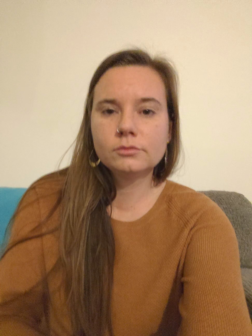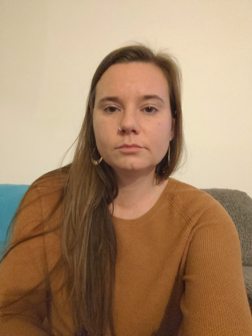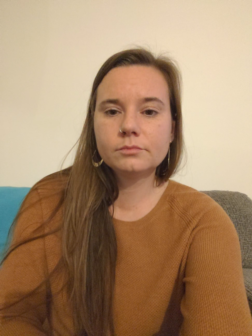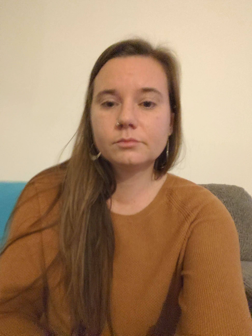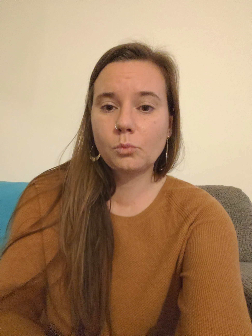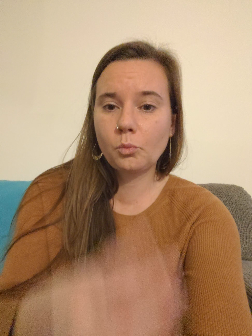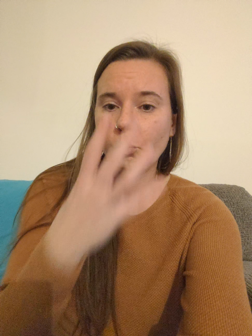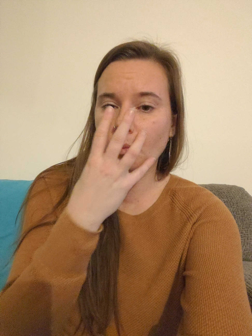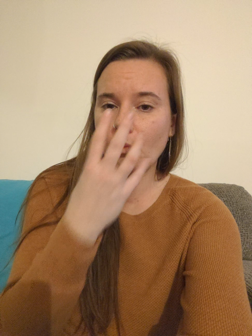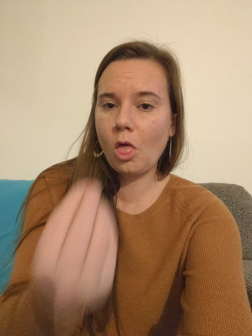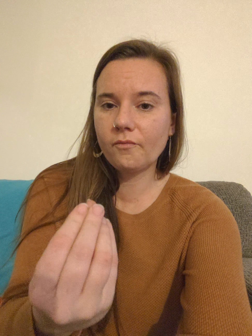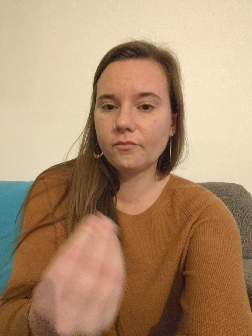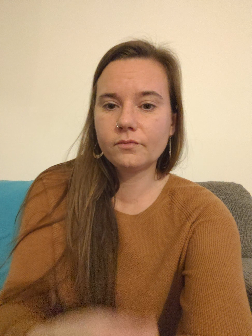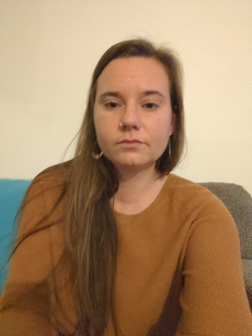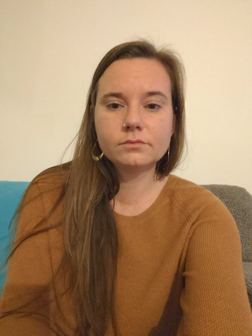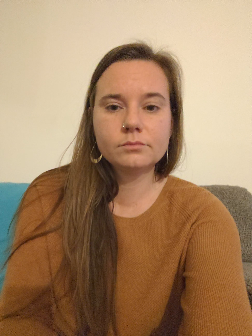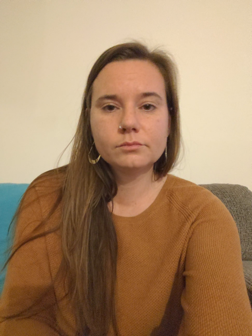wolf